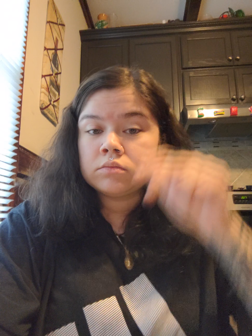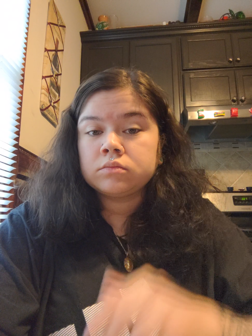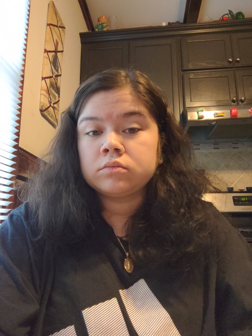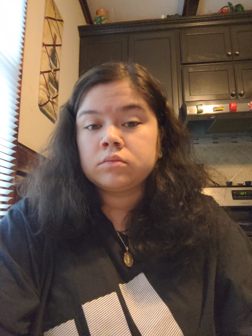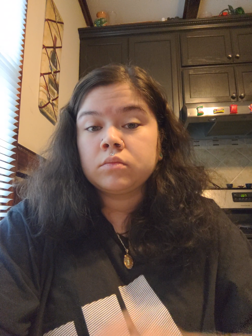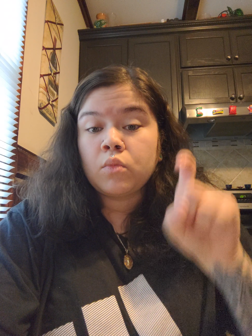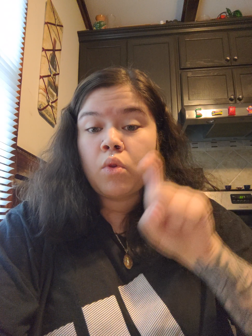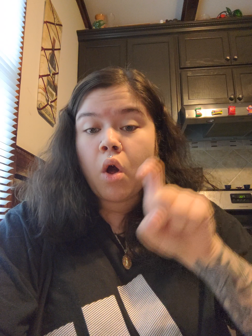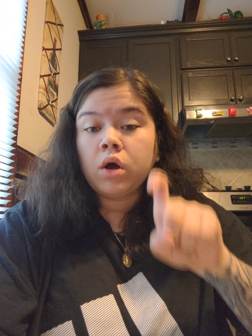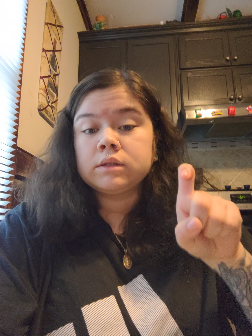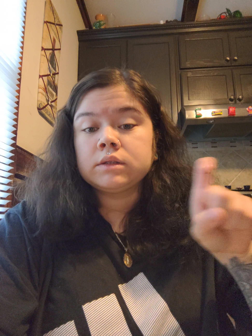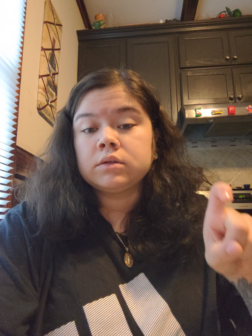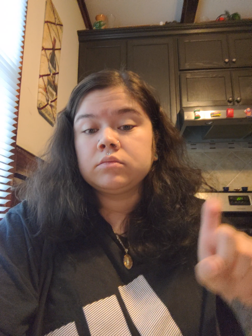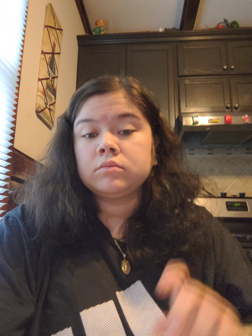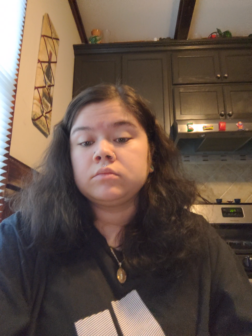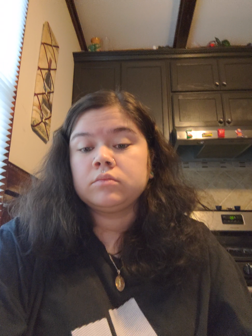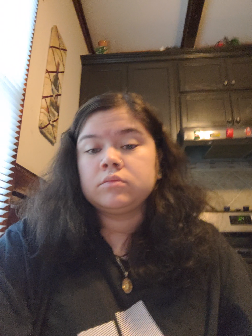closet